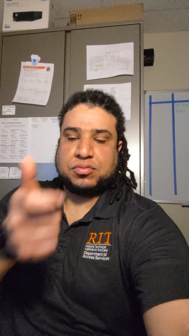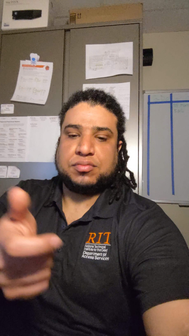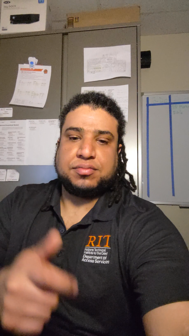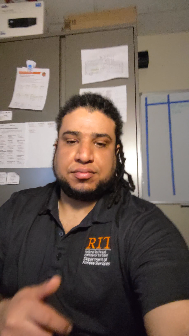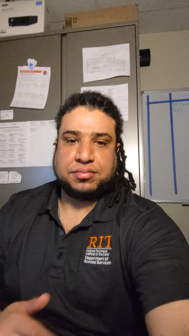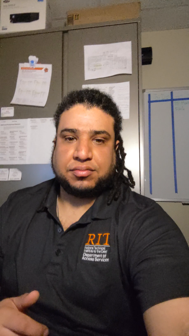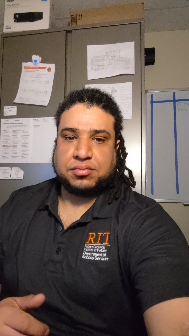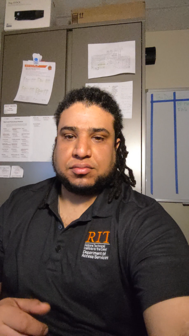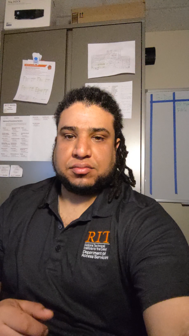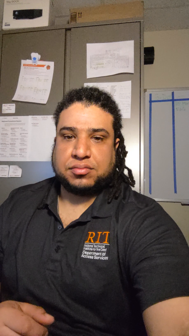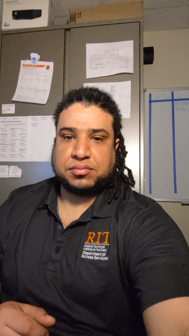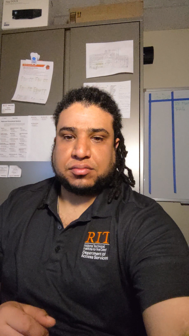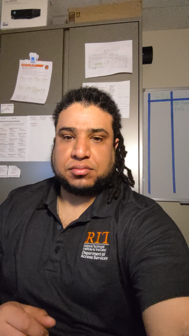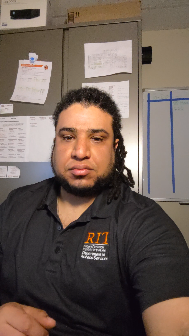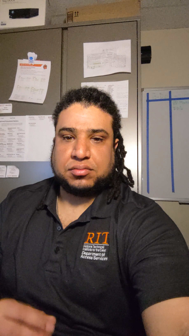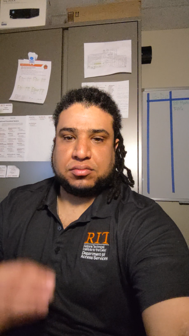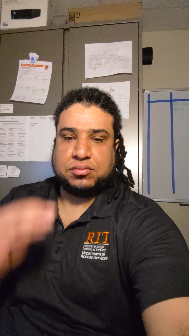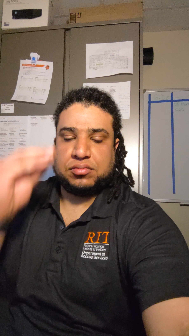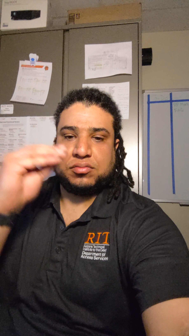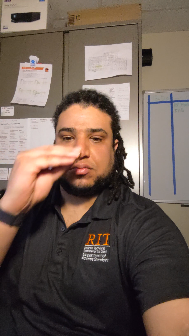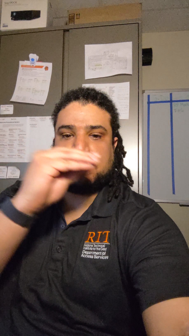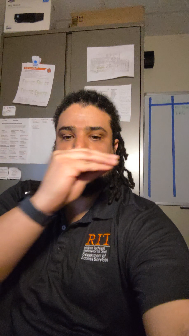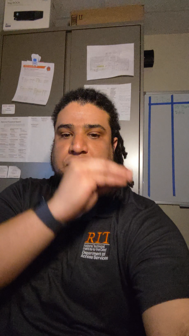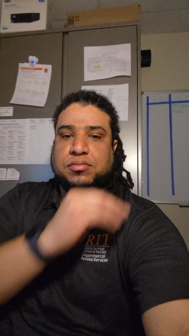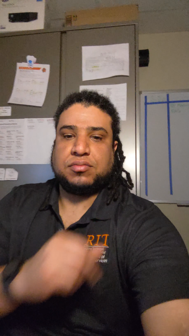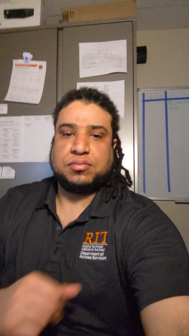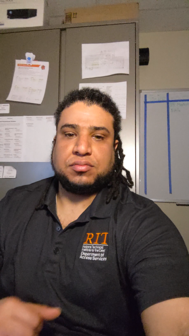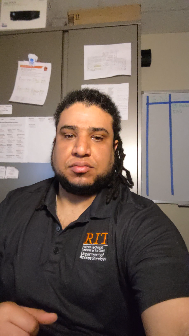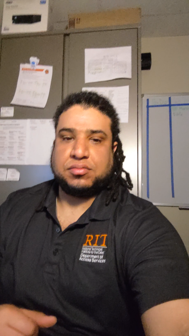dinosaur